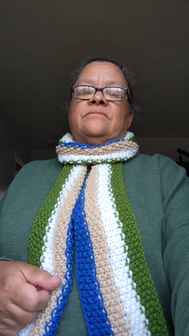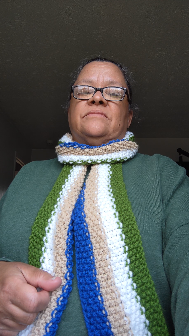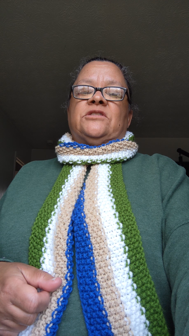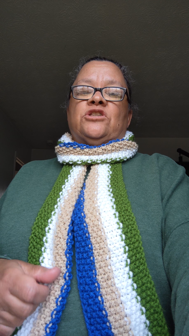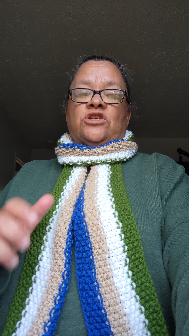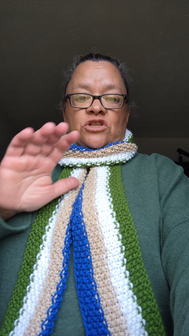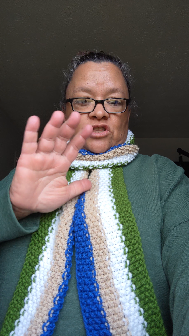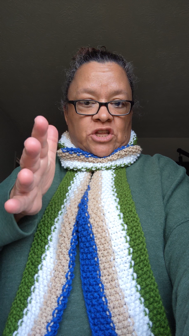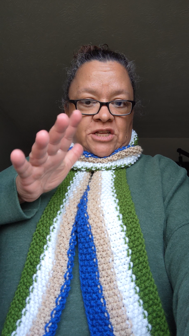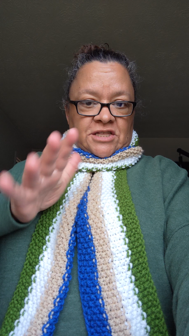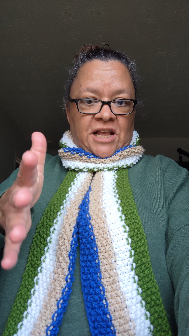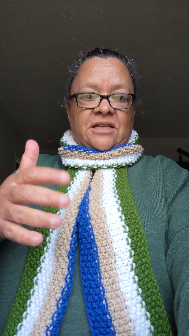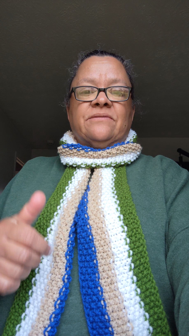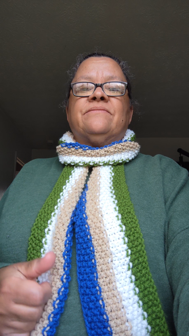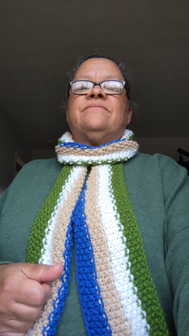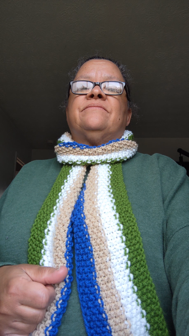cheese